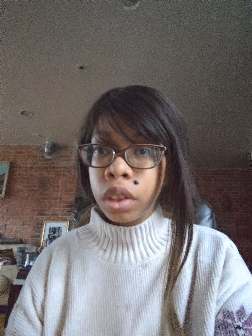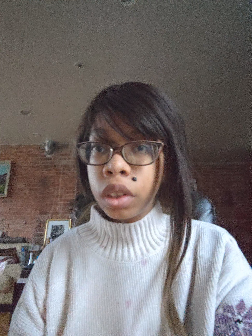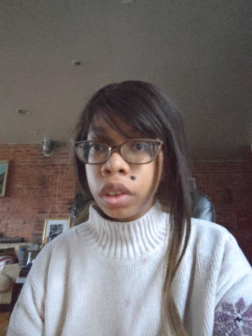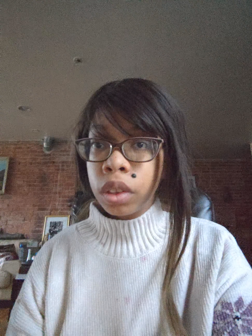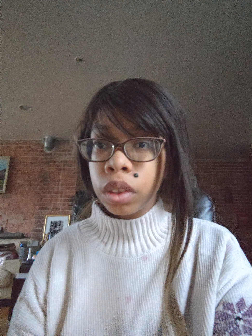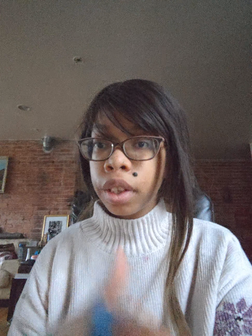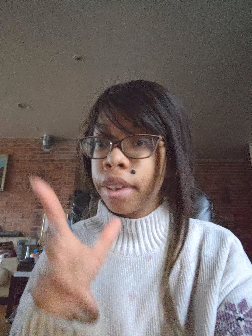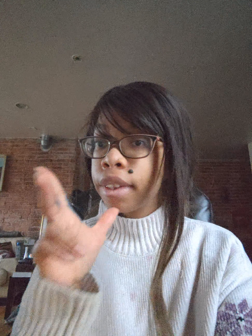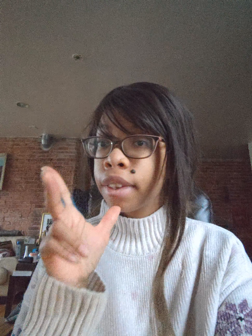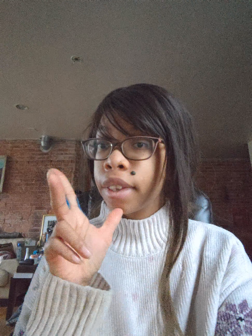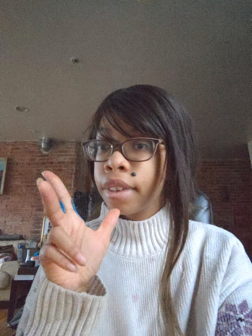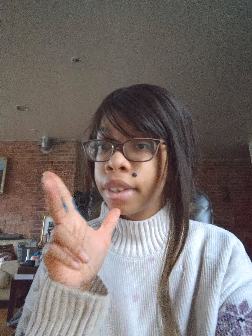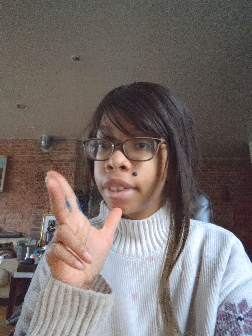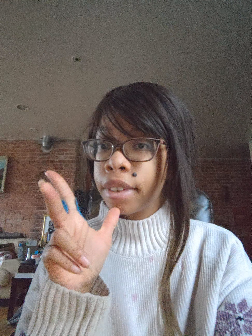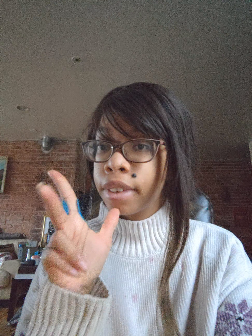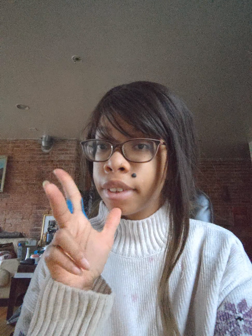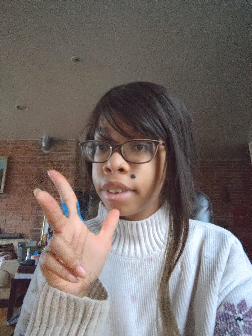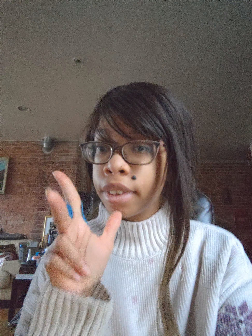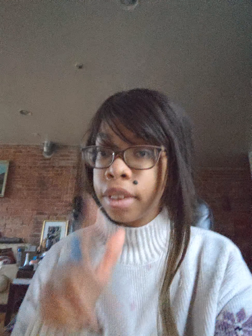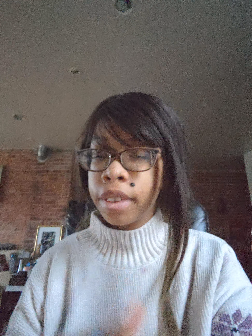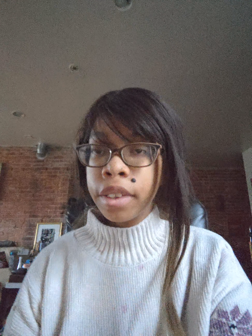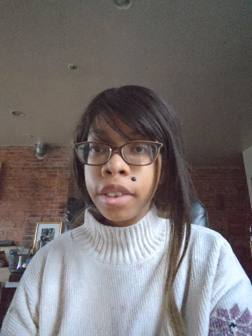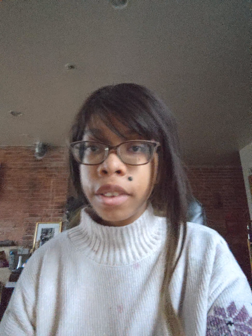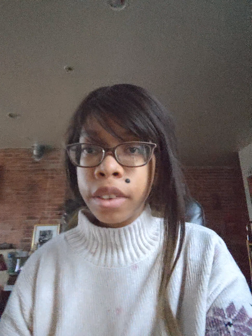hen